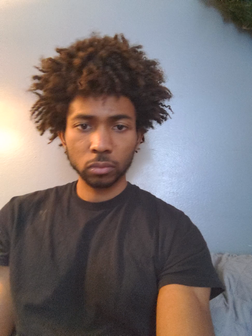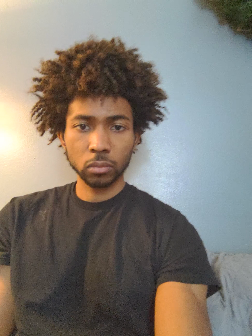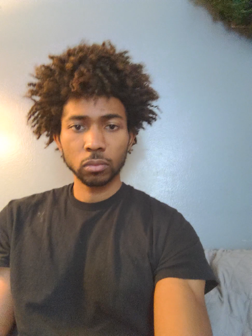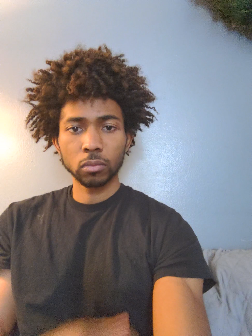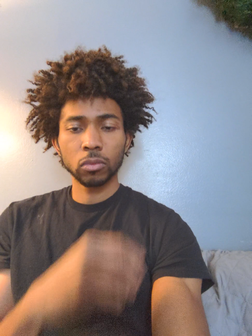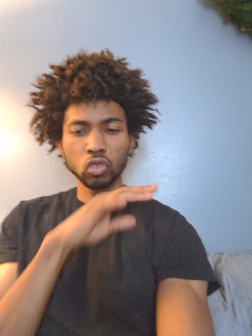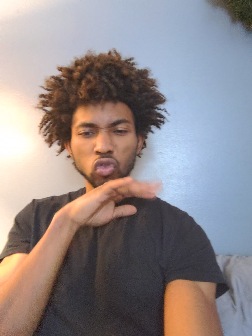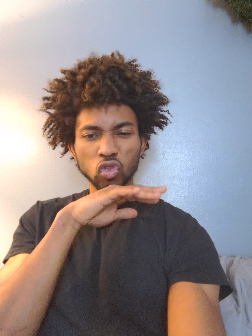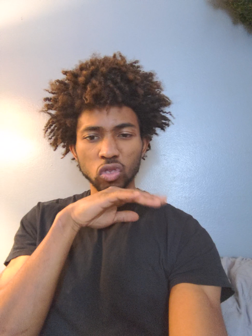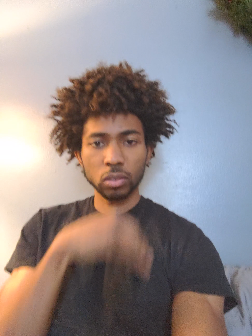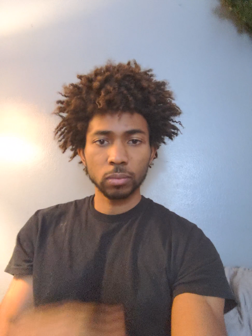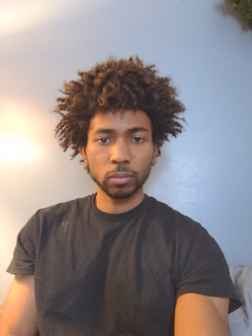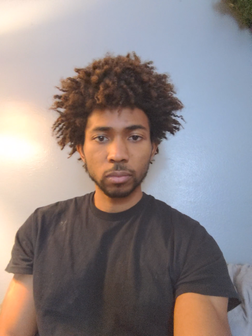dirty